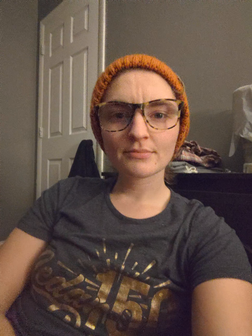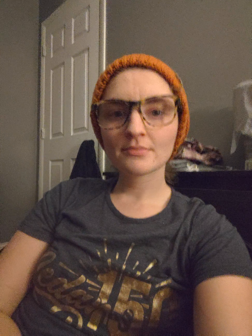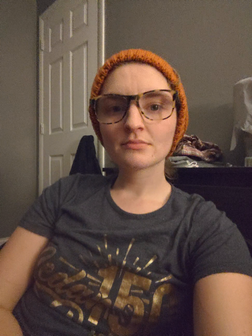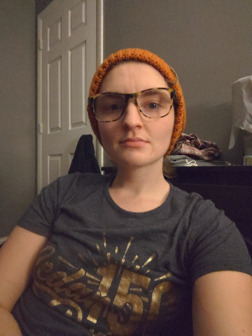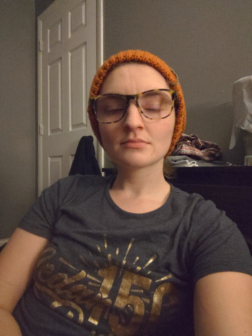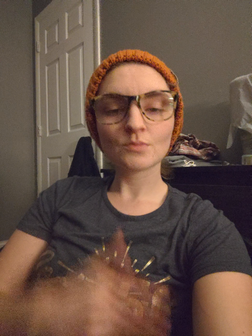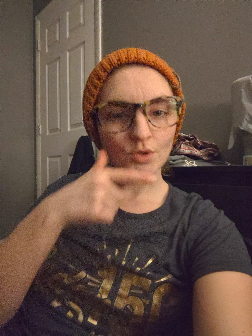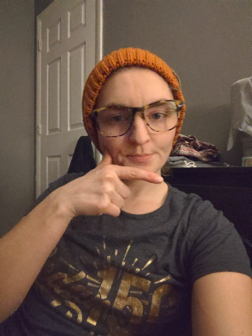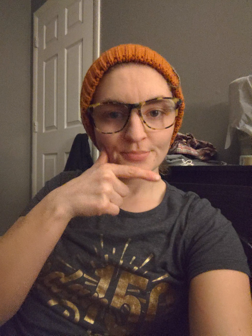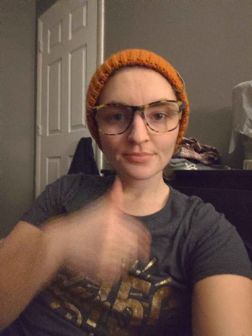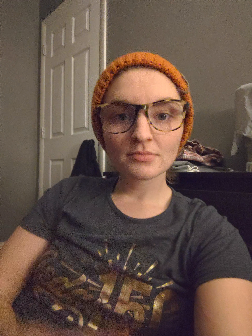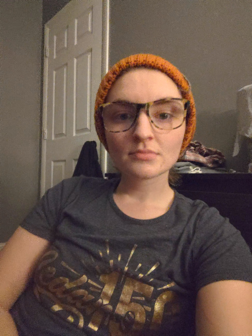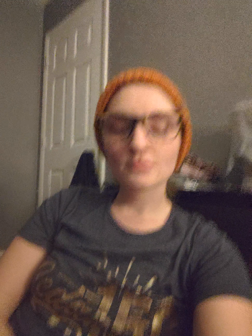radio